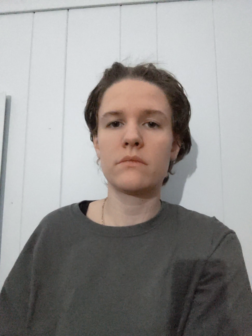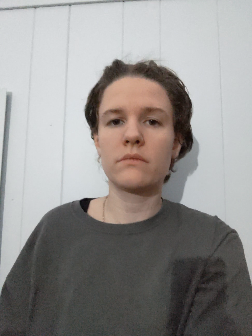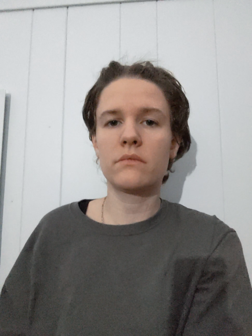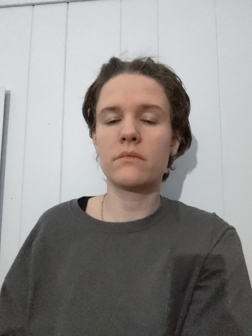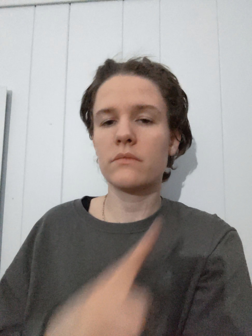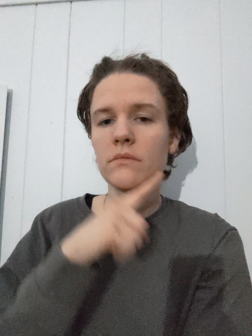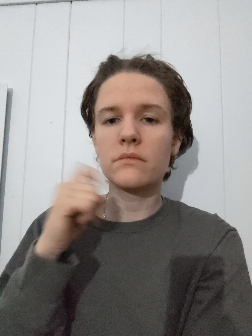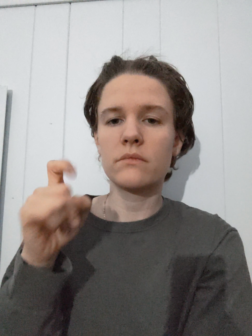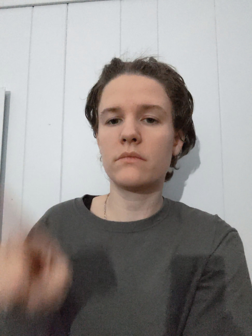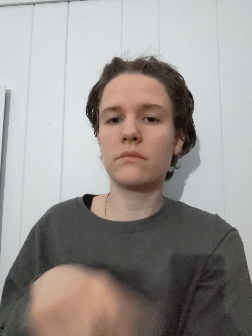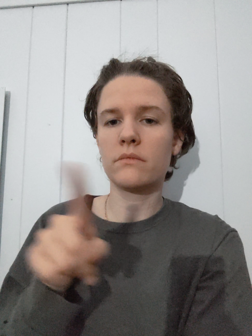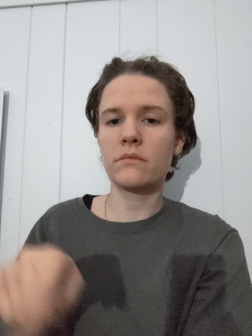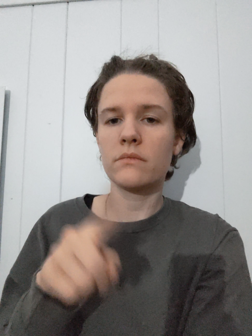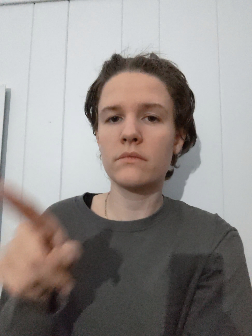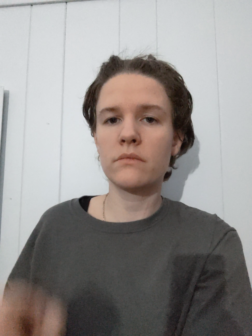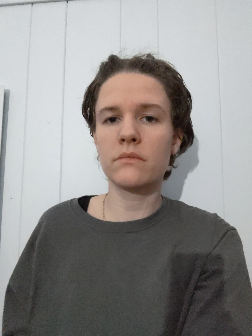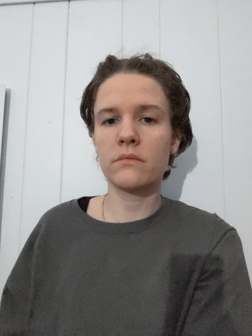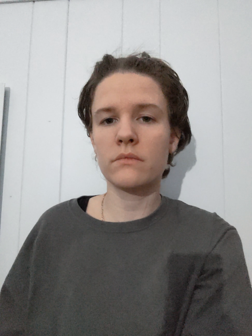dryer